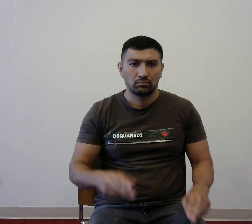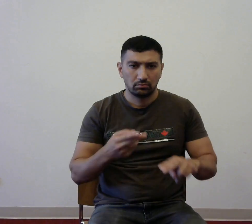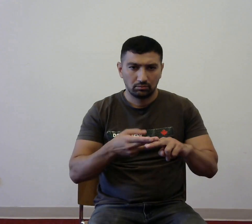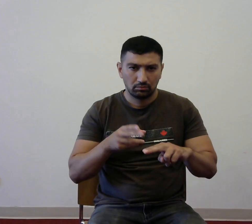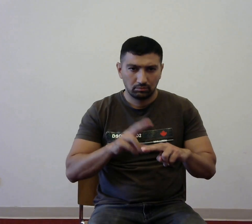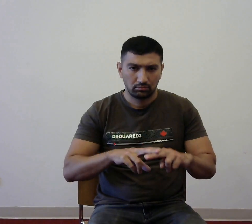bu